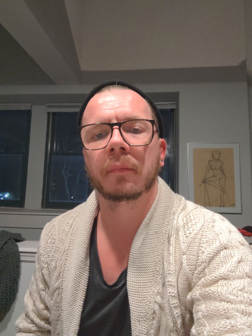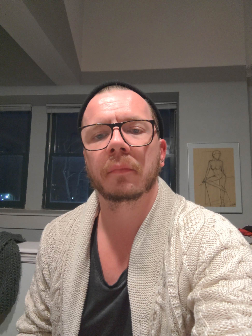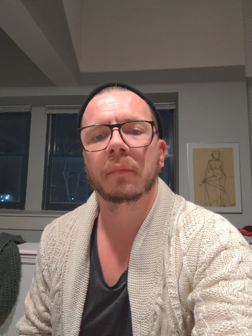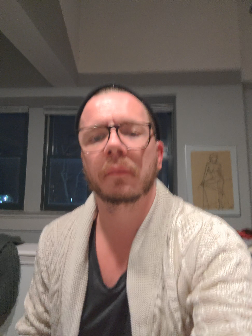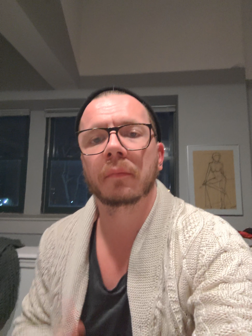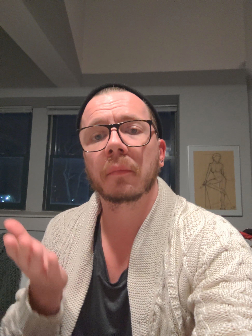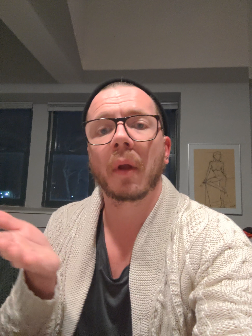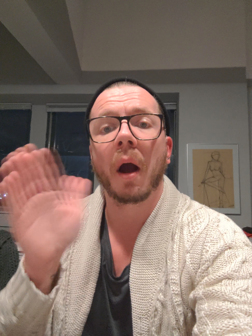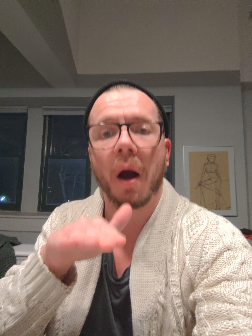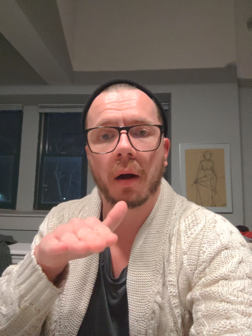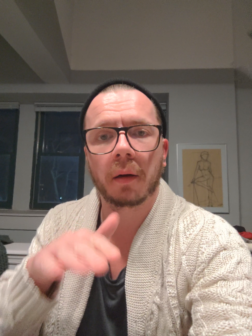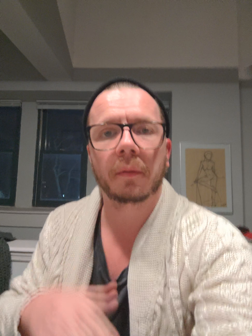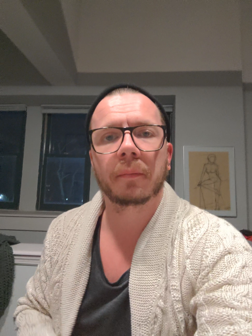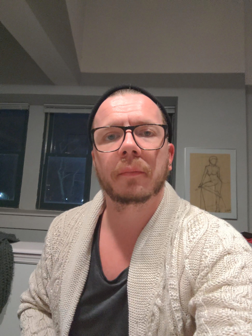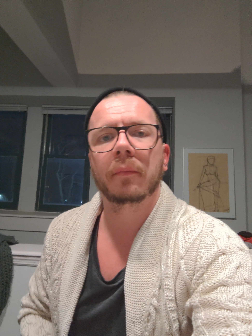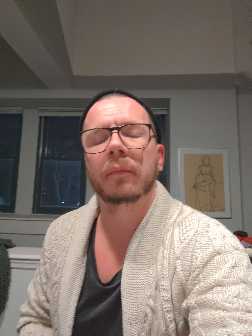on